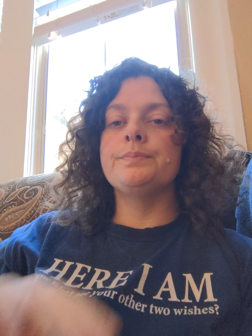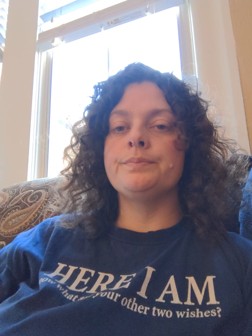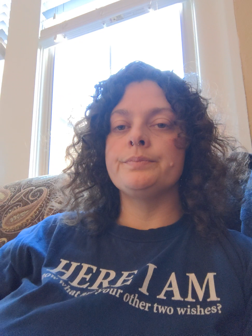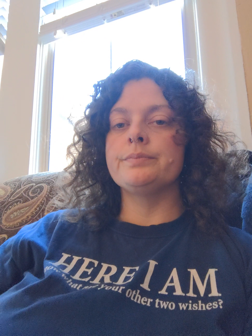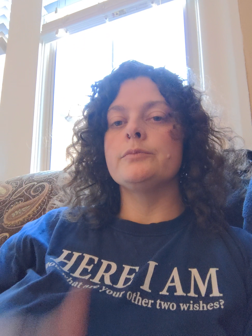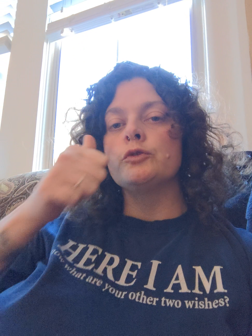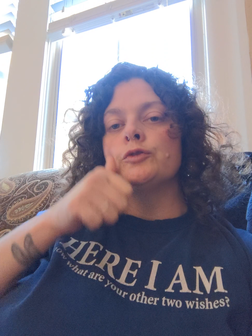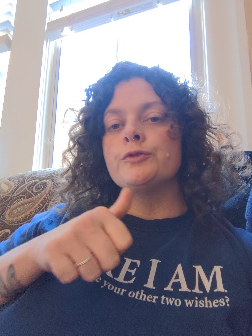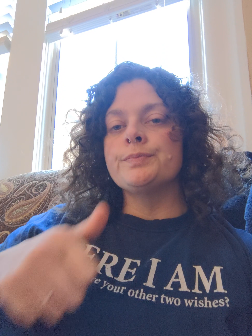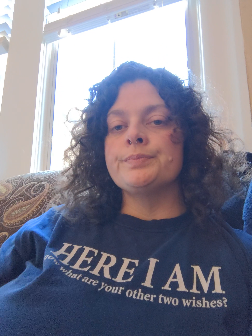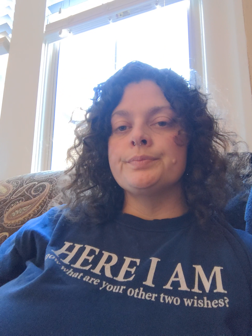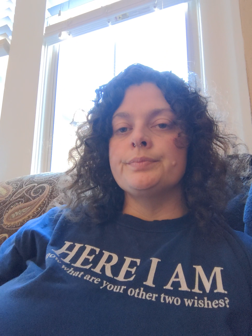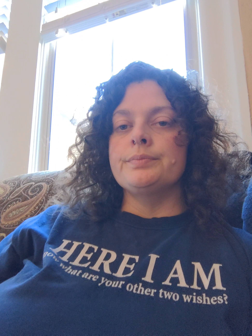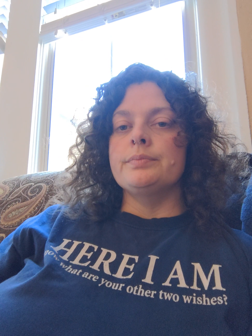girl